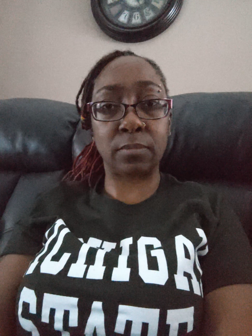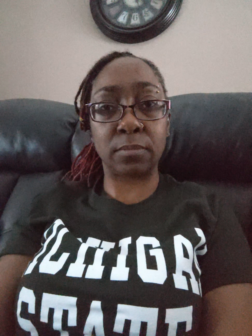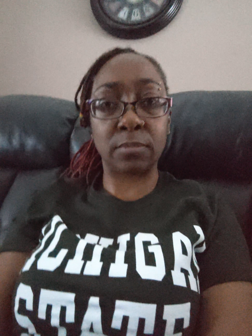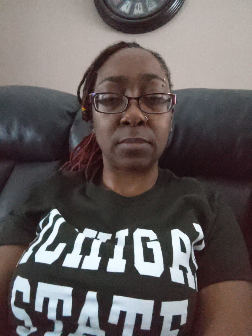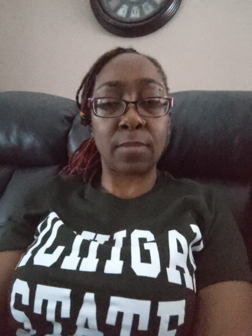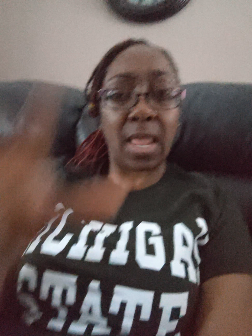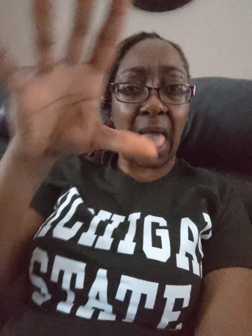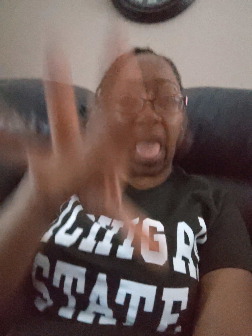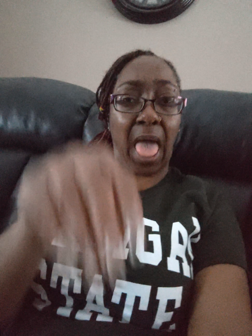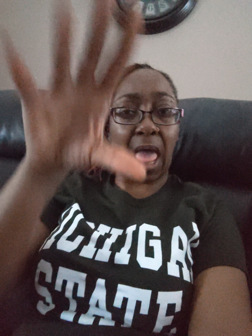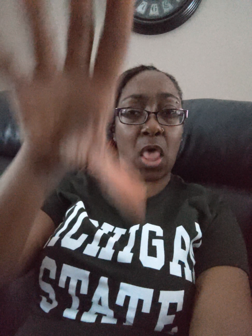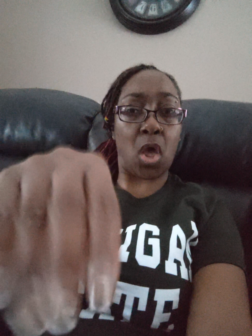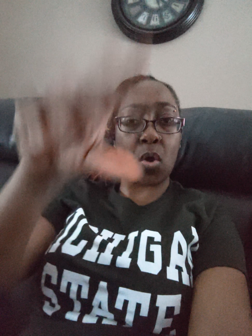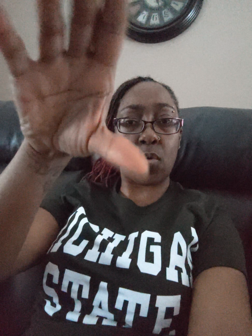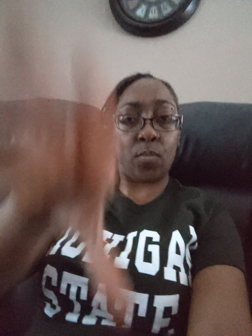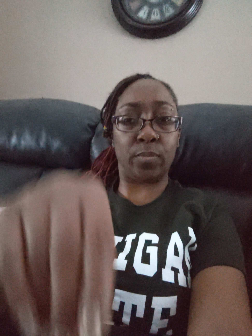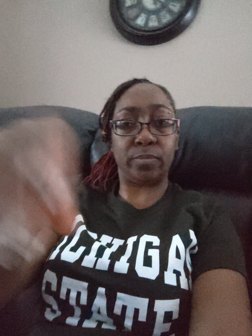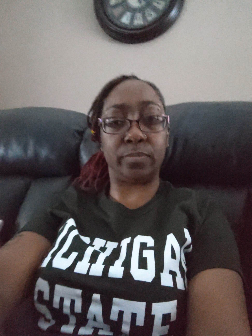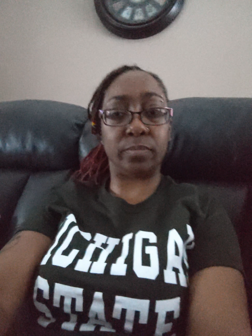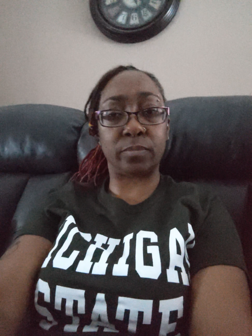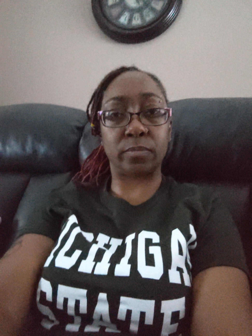alligator